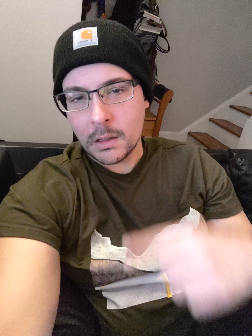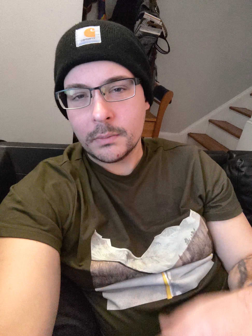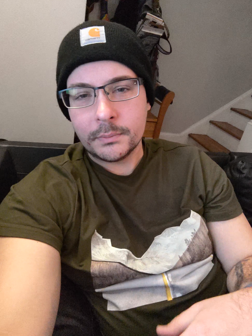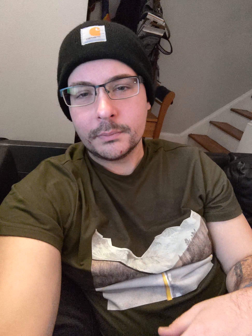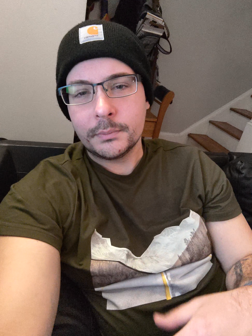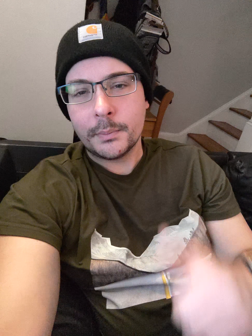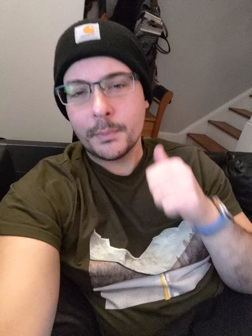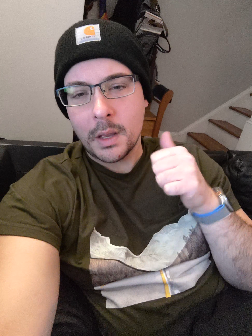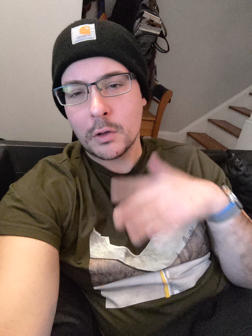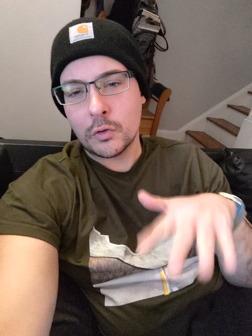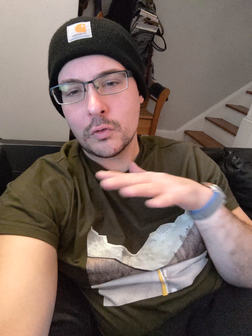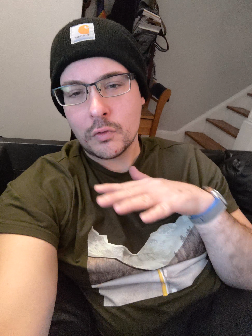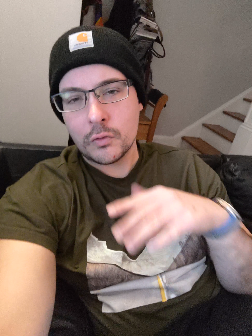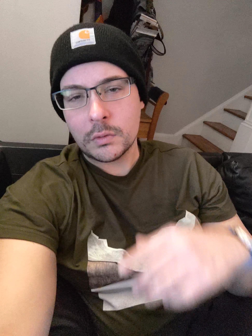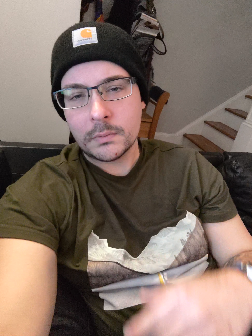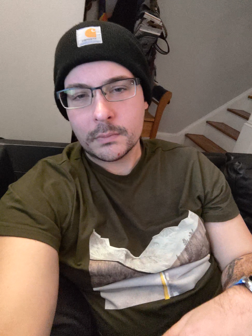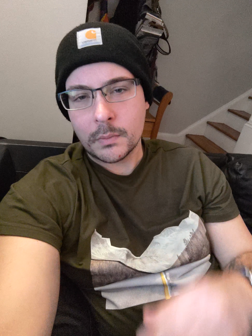backyard